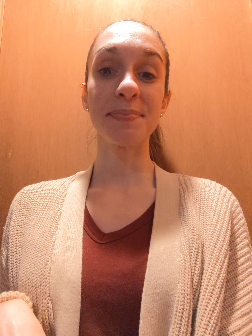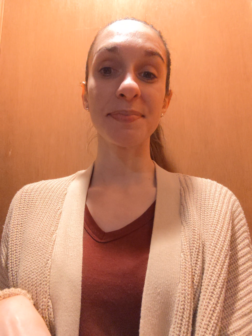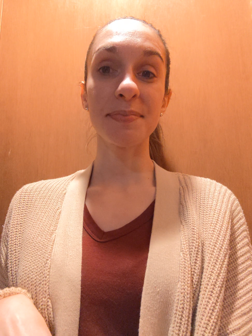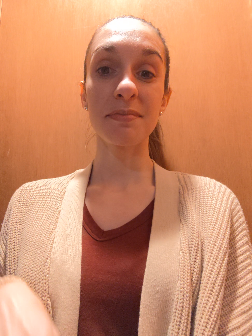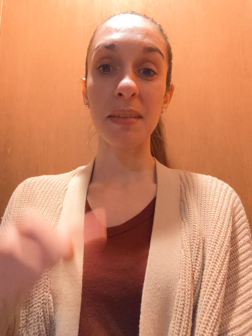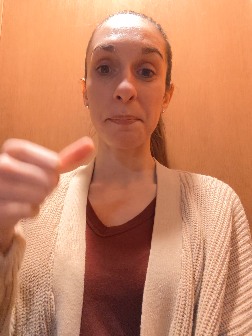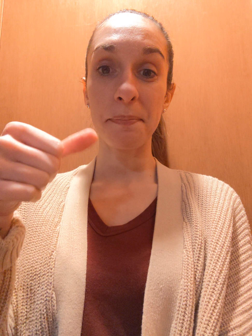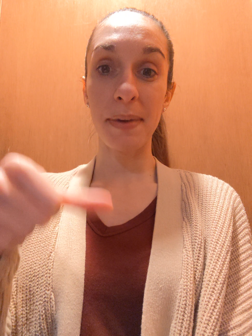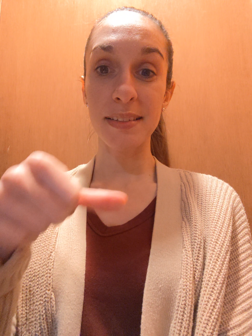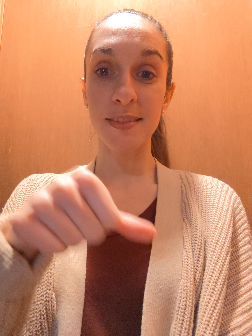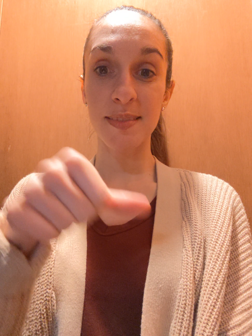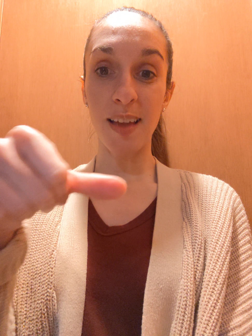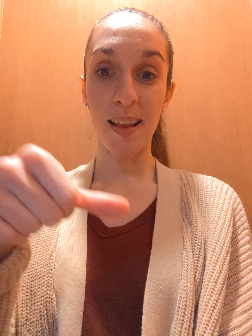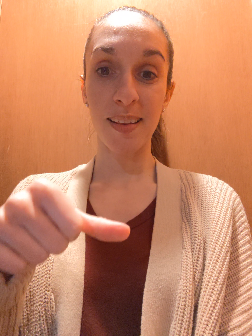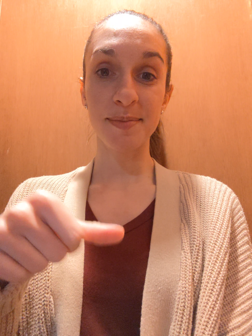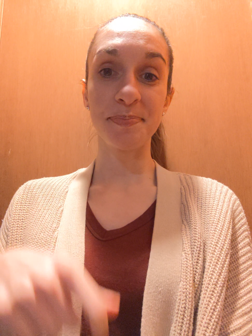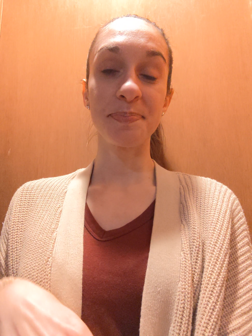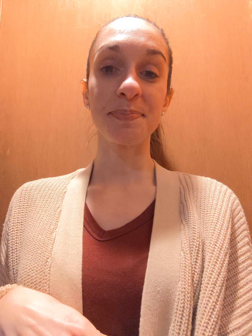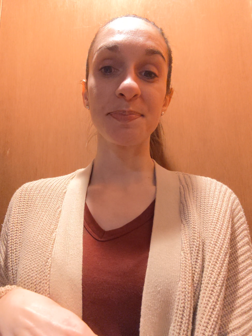puzzle